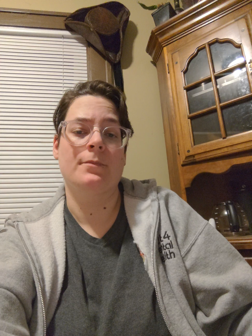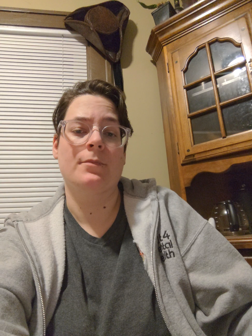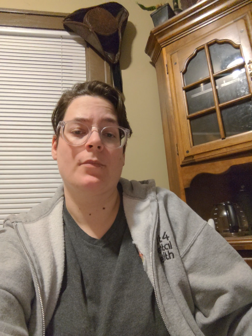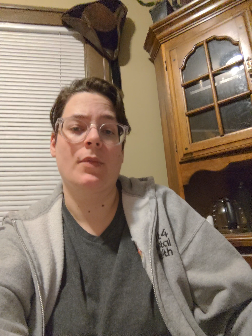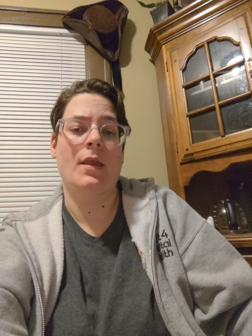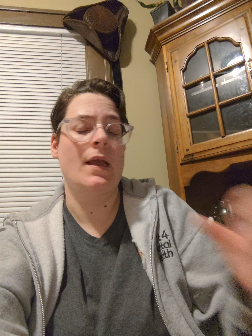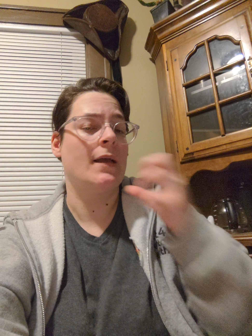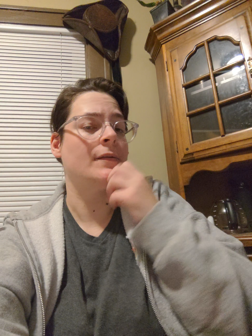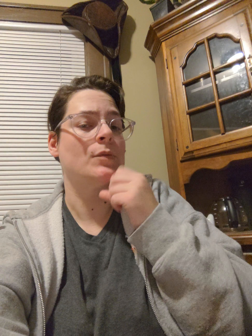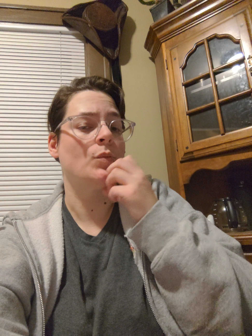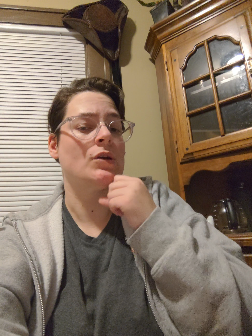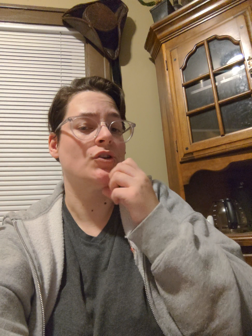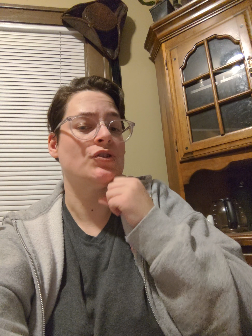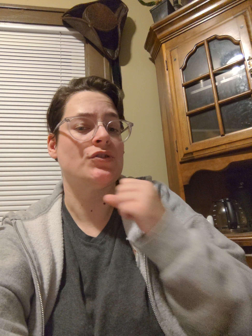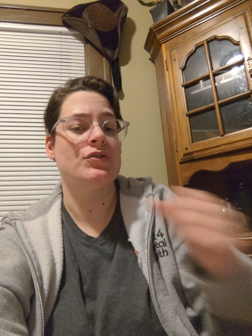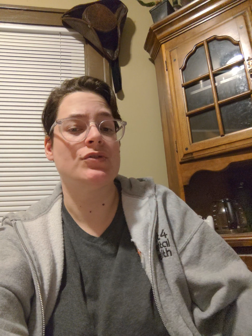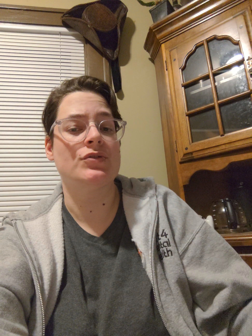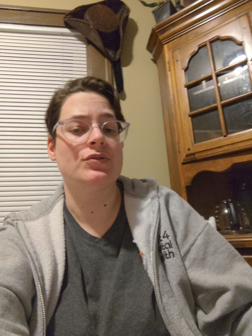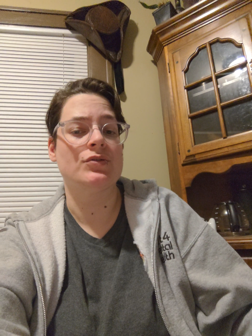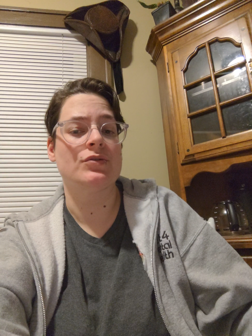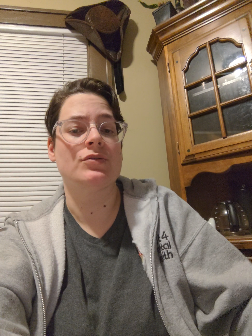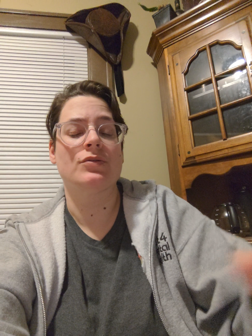underwear